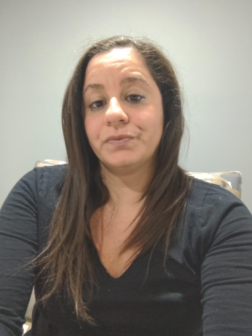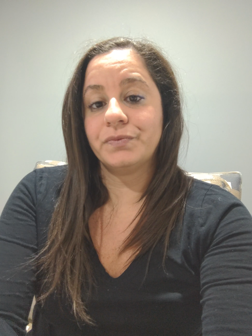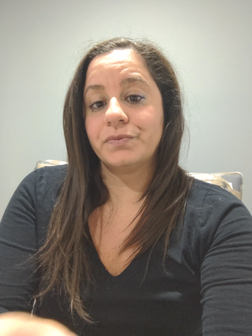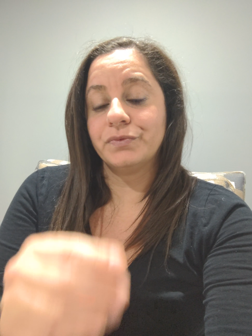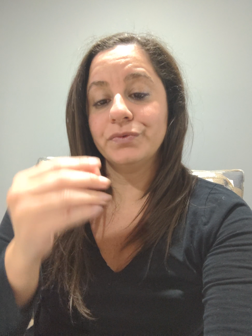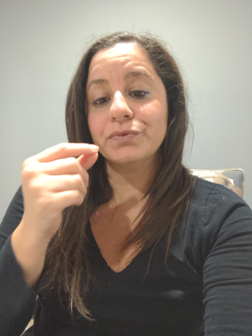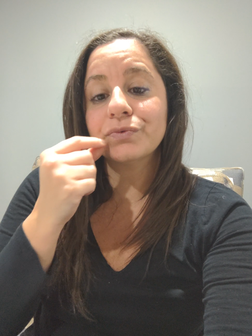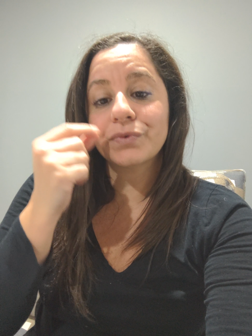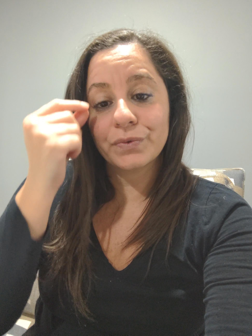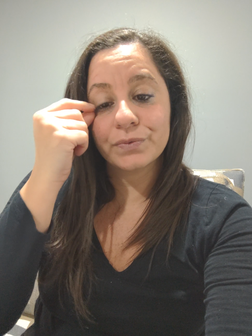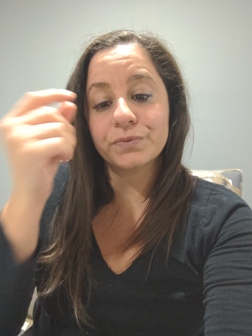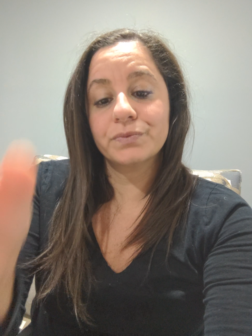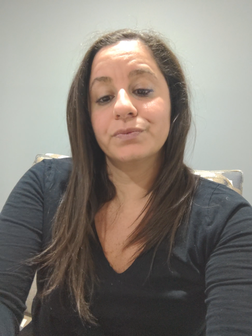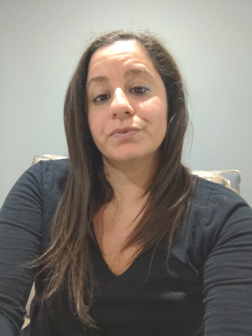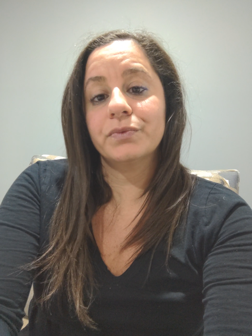store